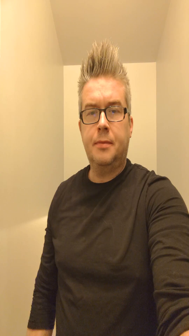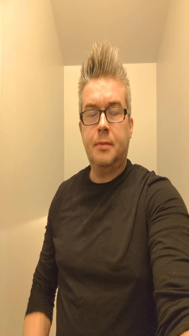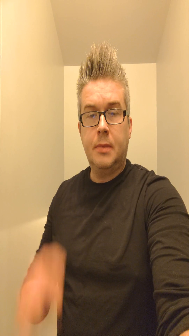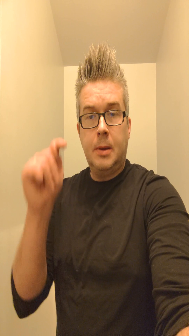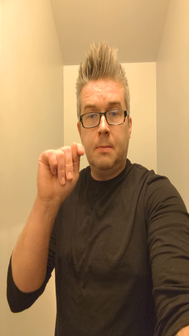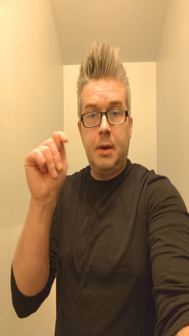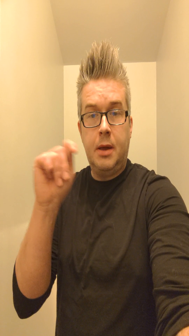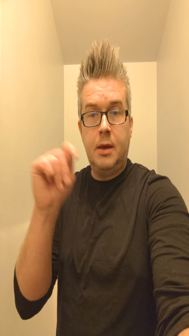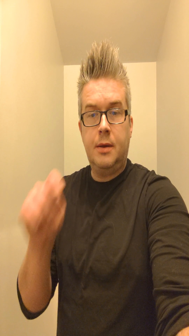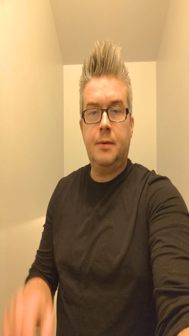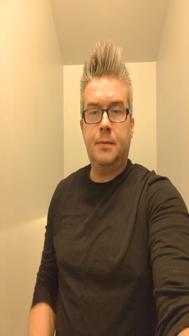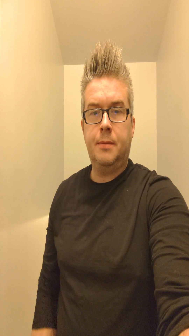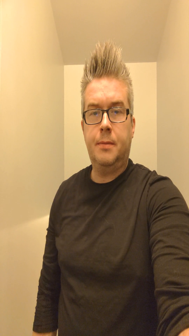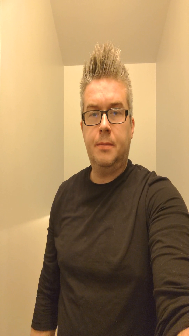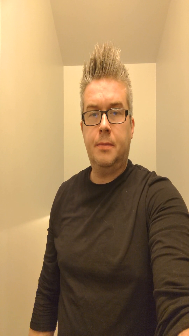potty